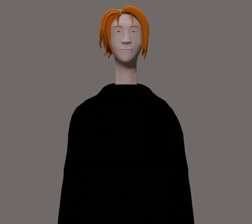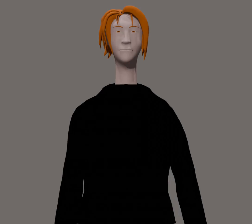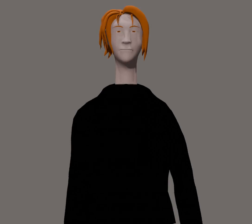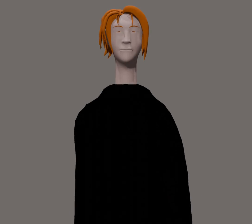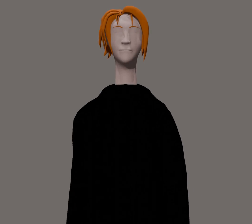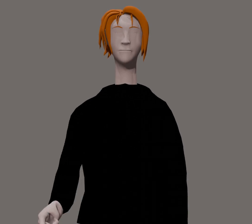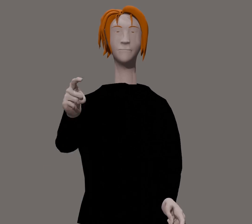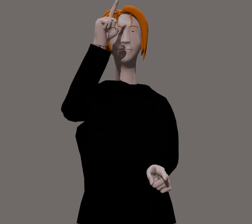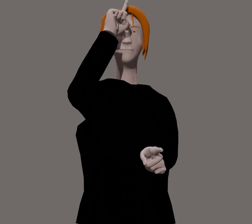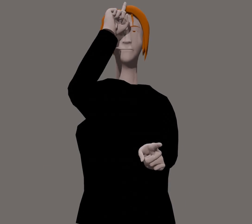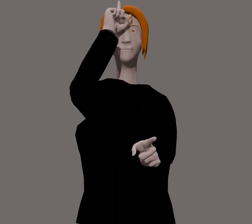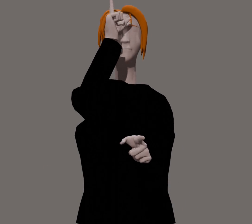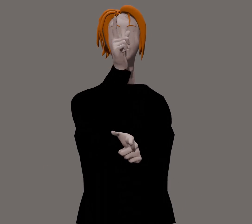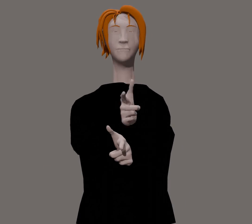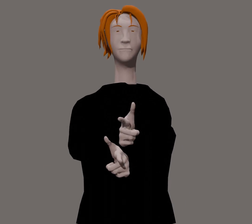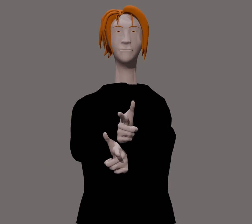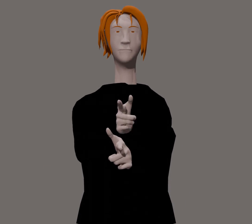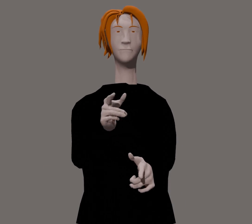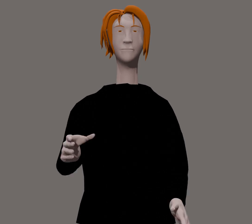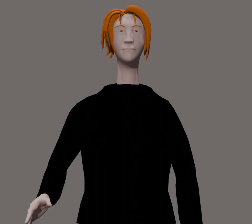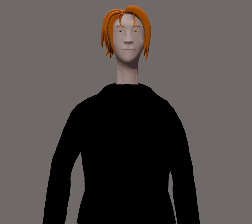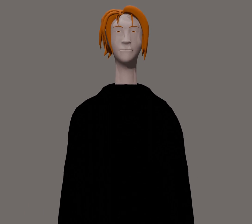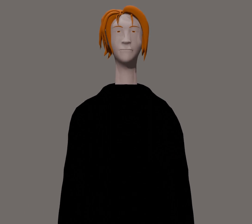Bro